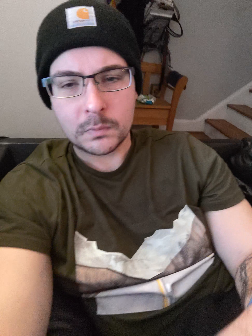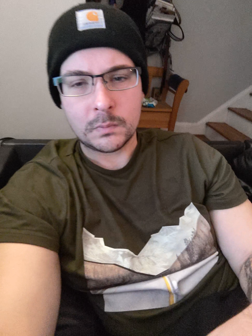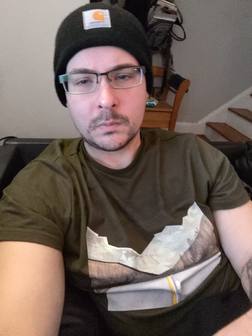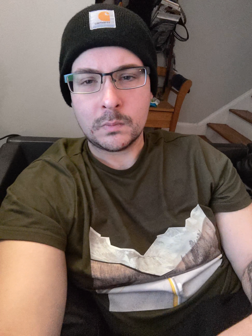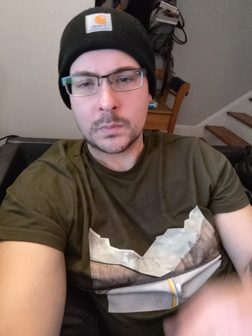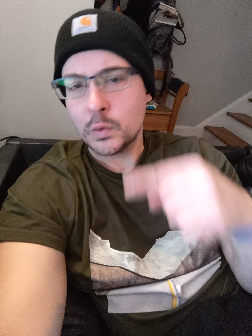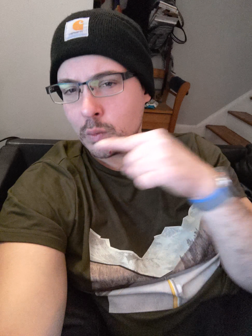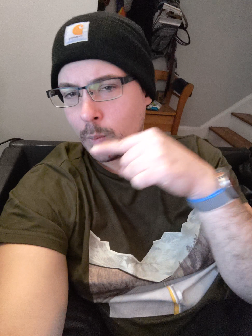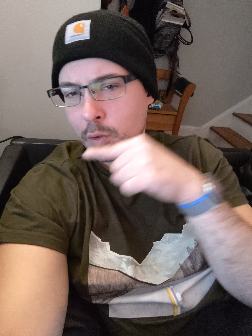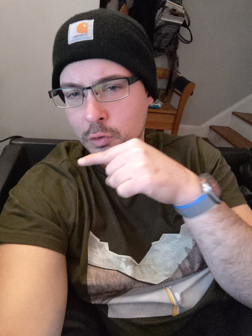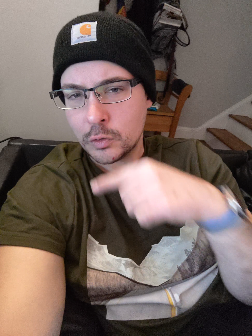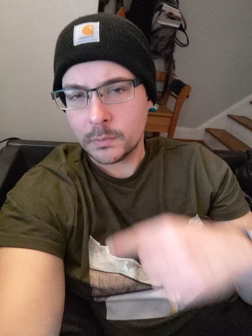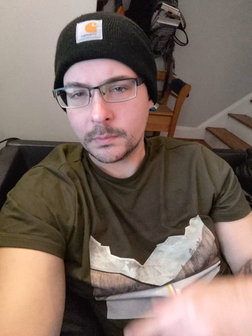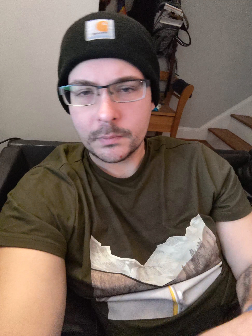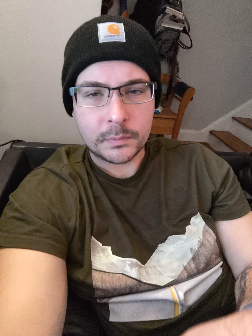toothbrush